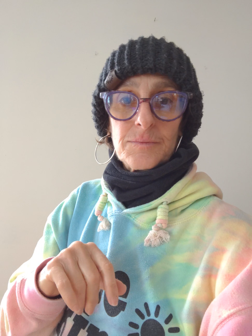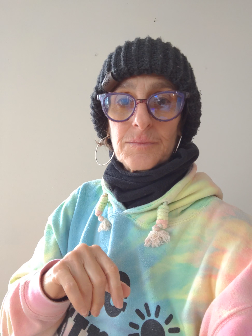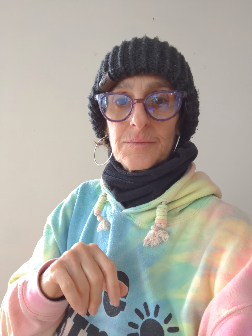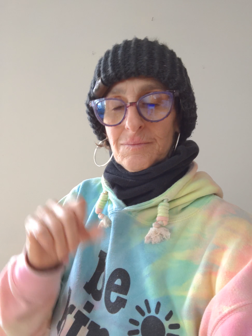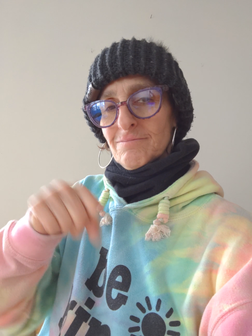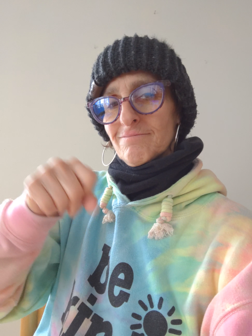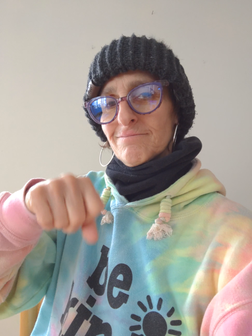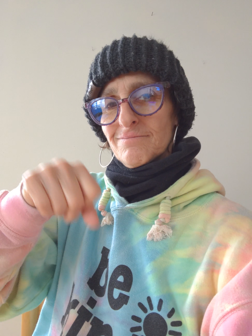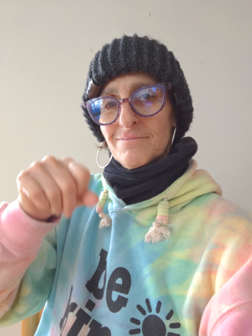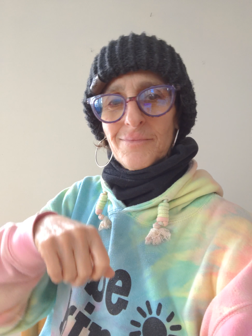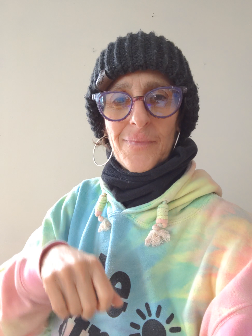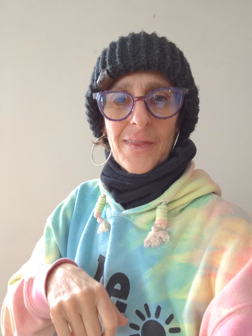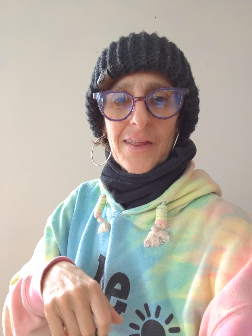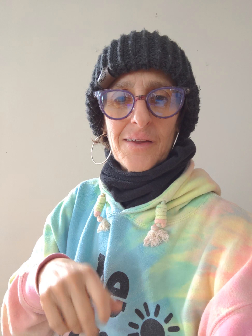yes